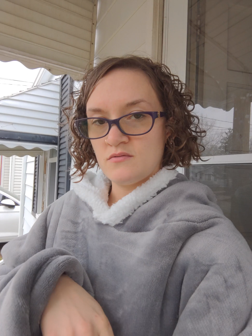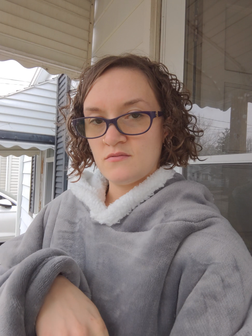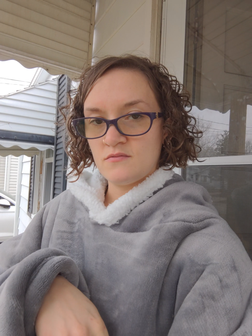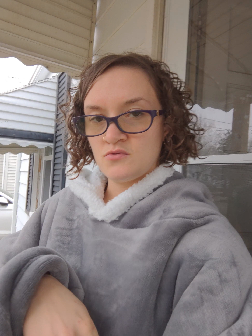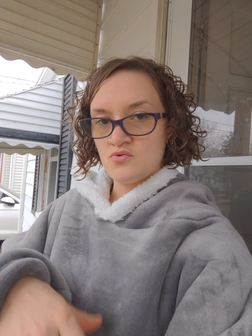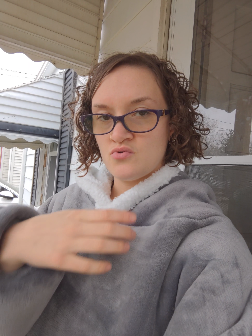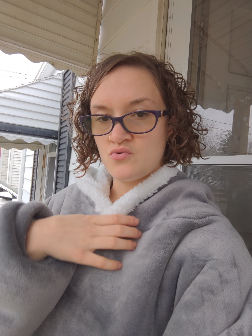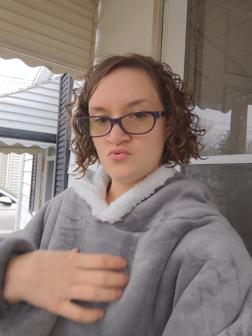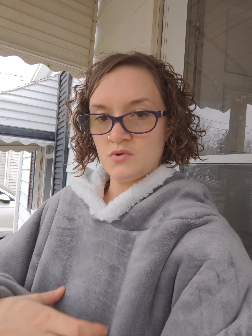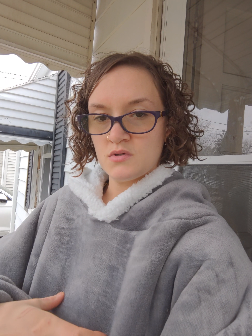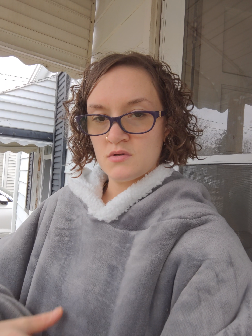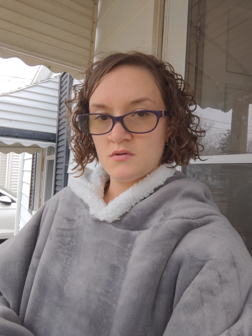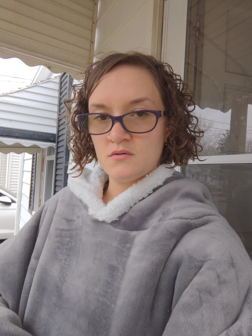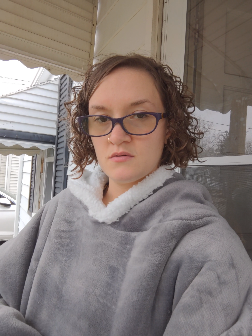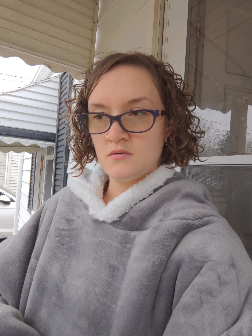hungry